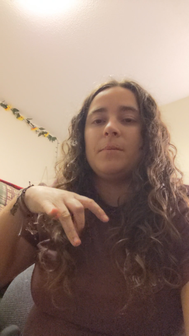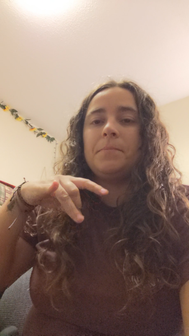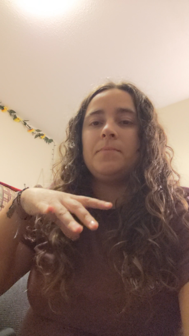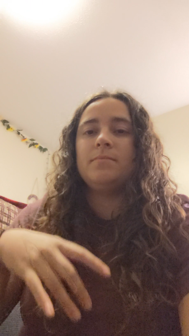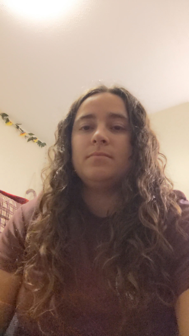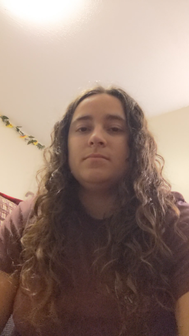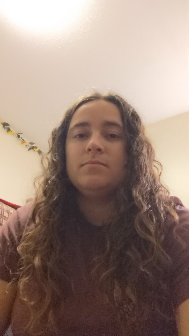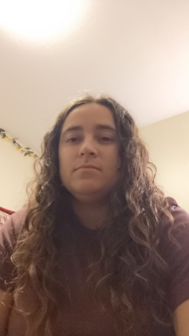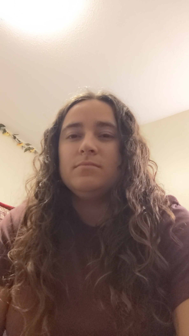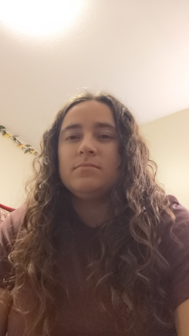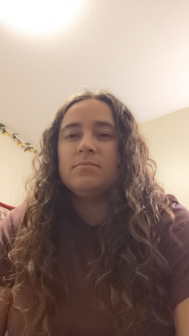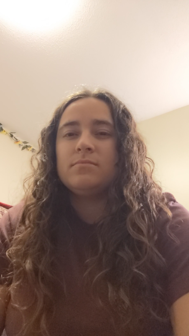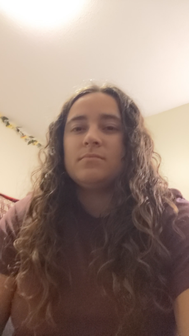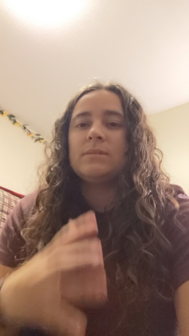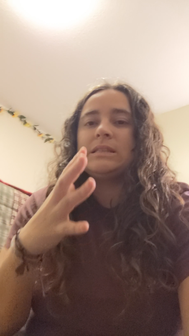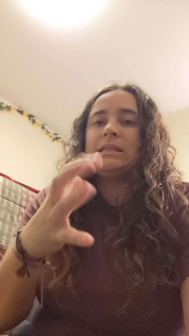get